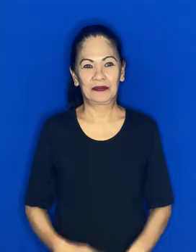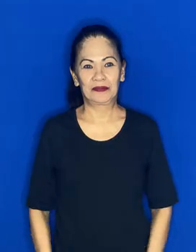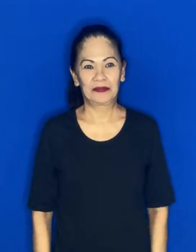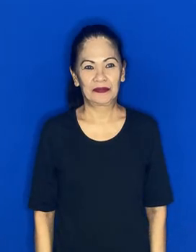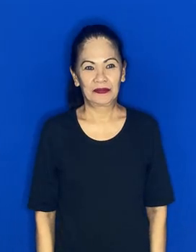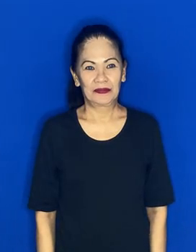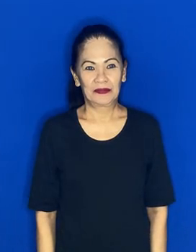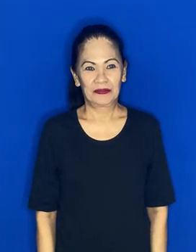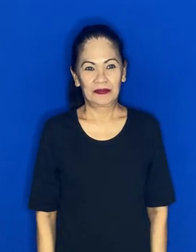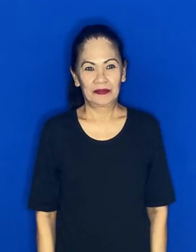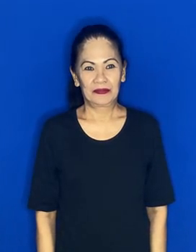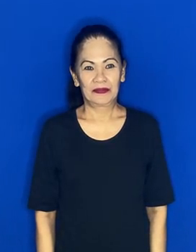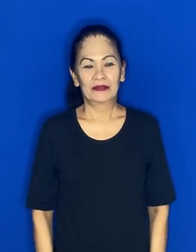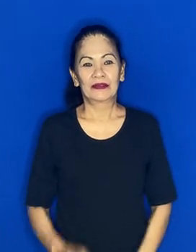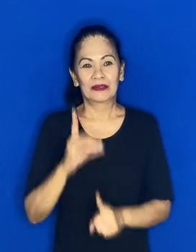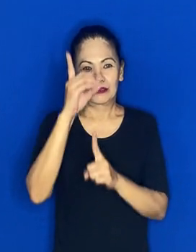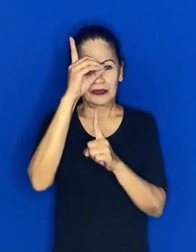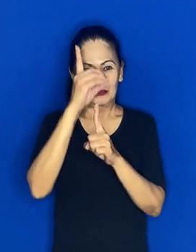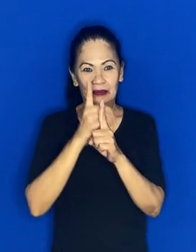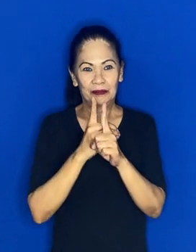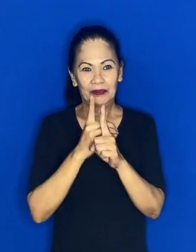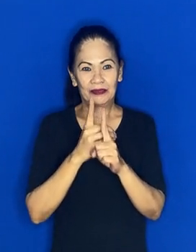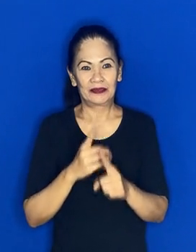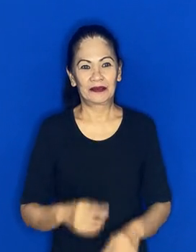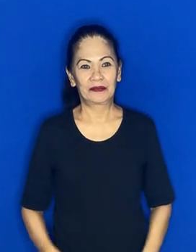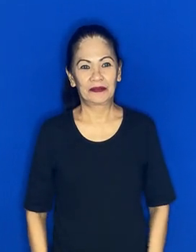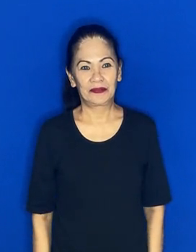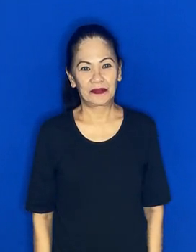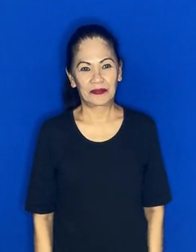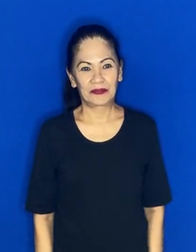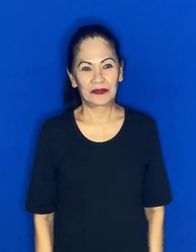december